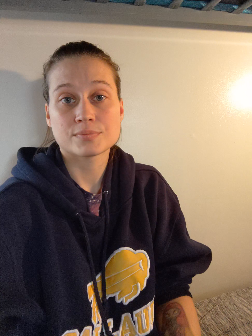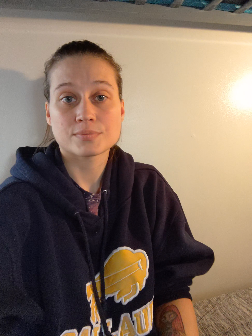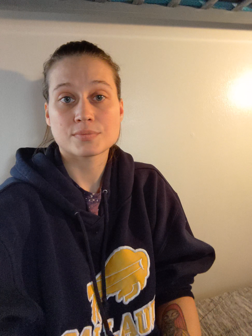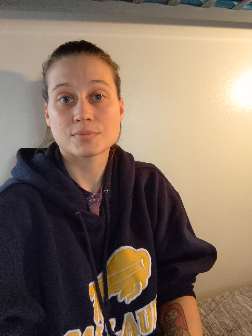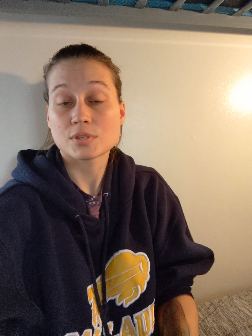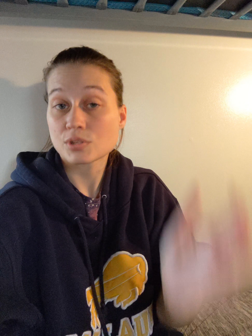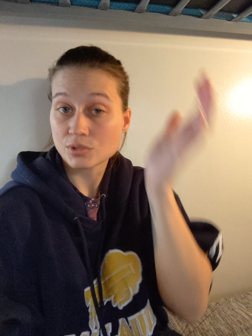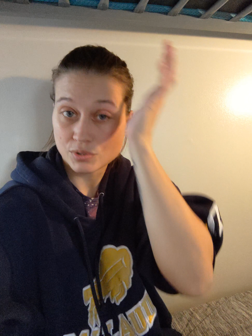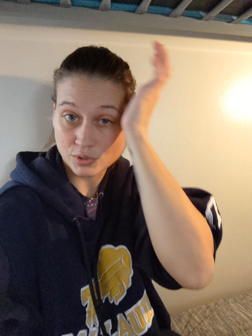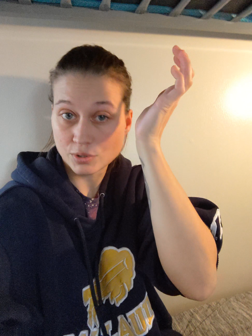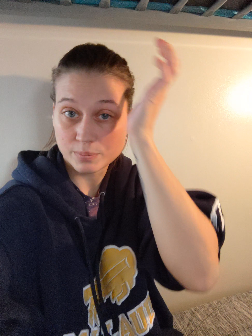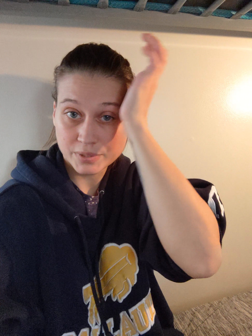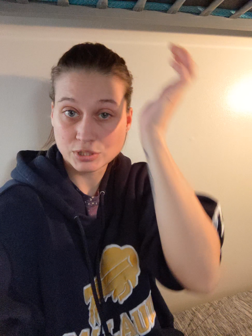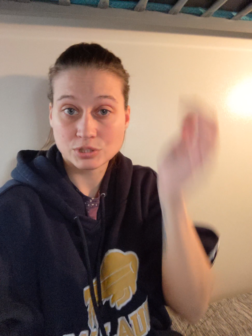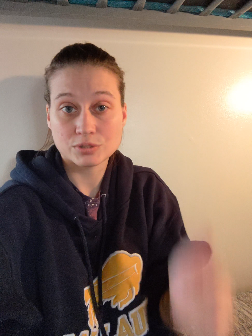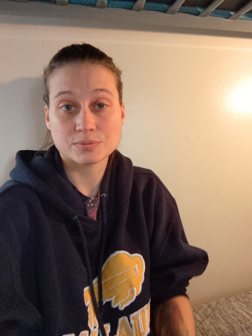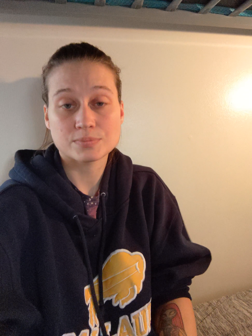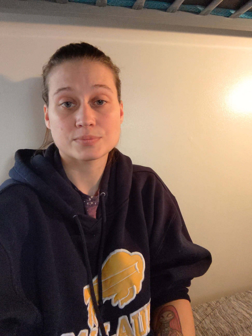garbage